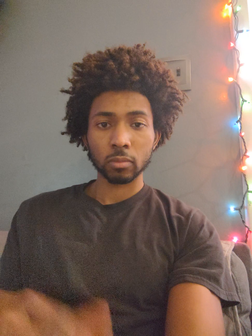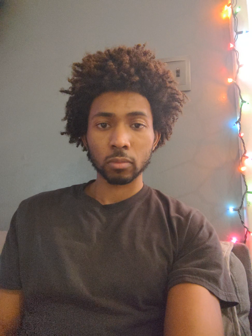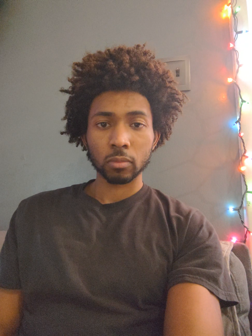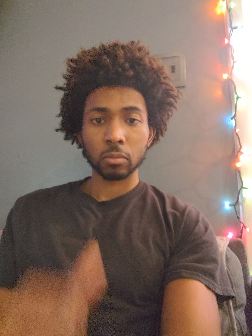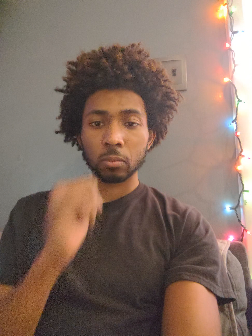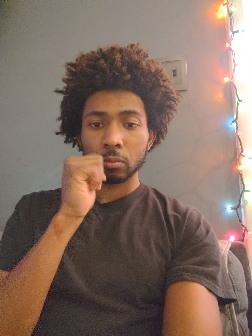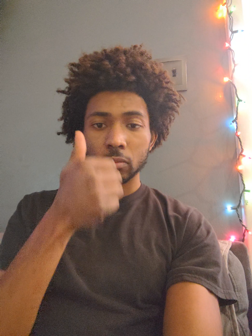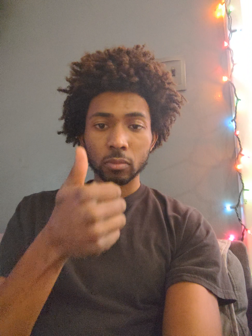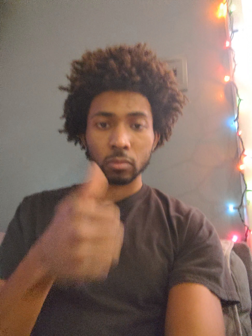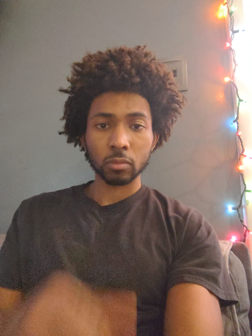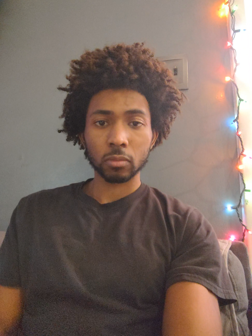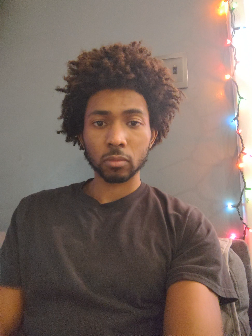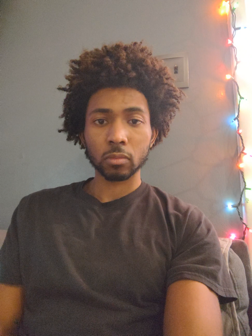tomorrow